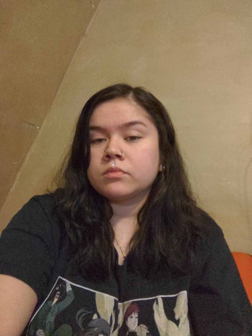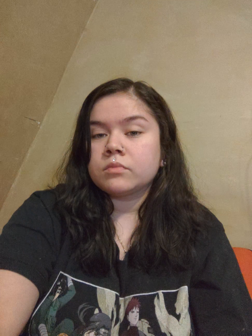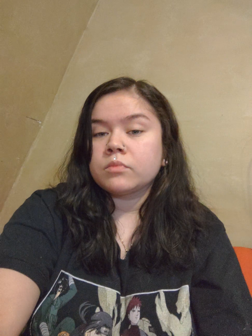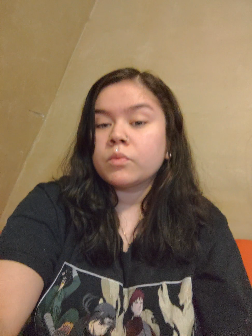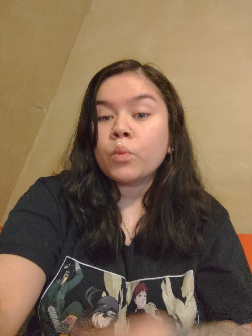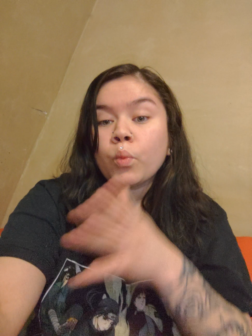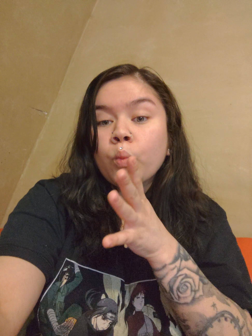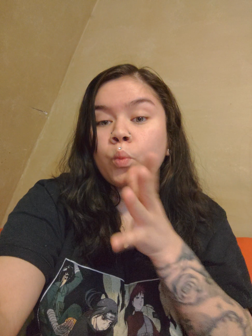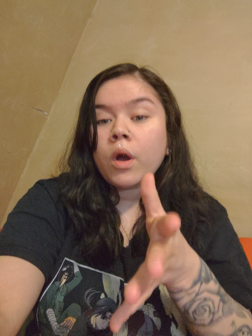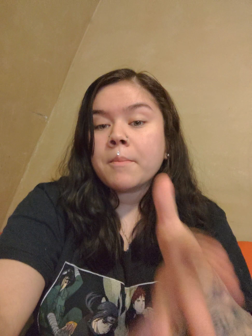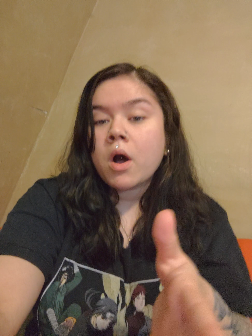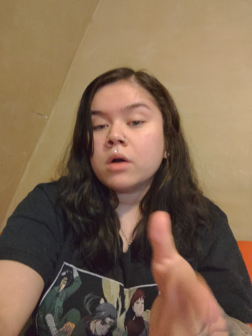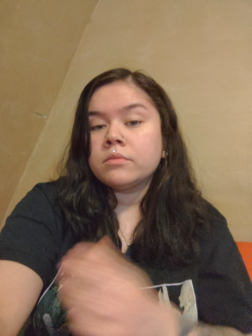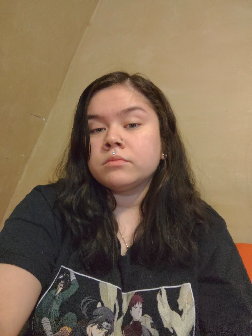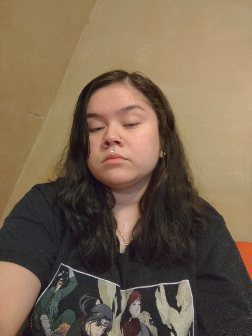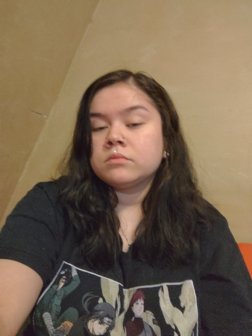grandma